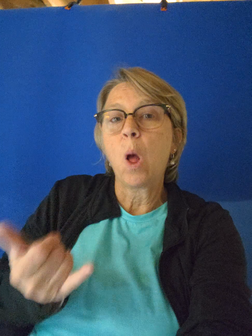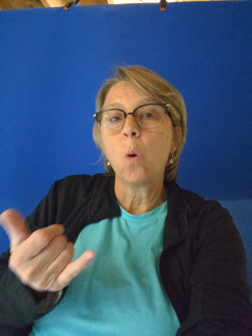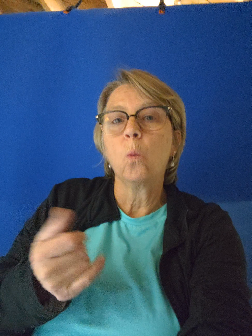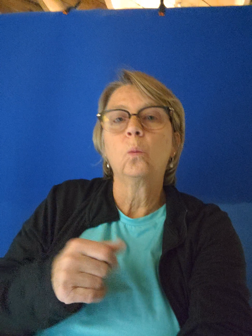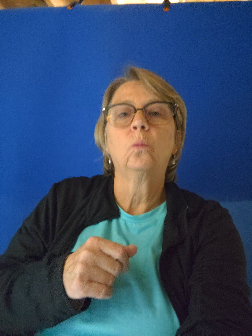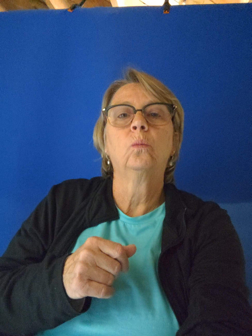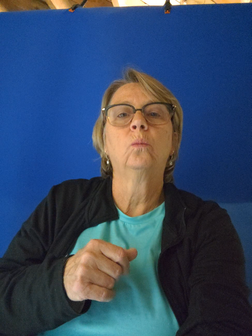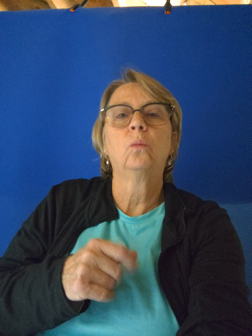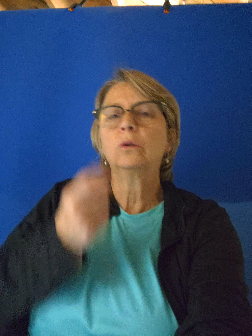now